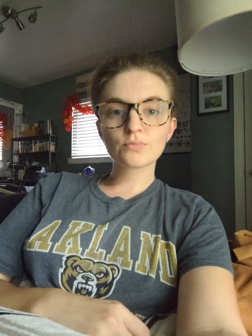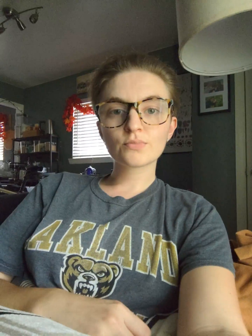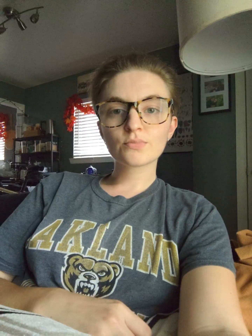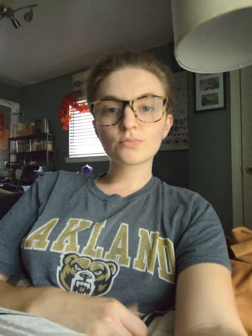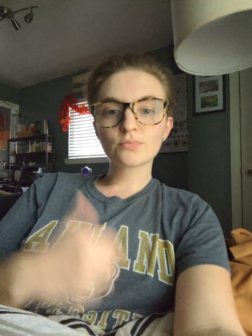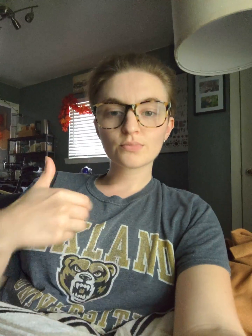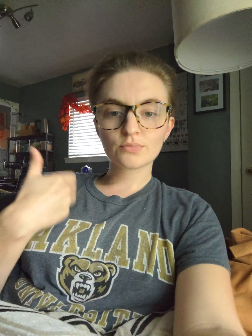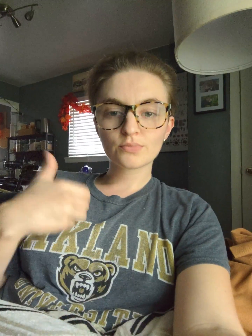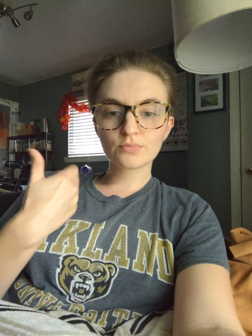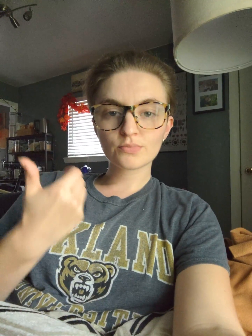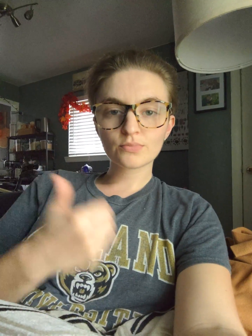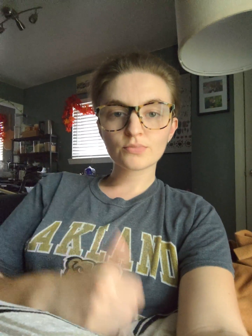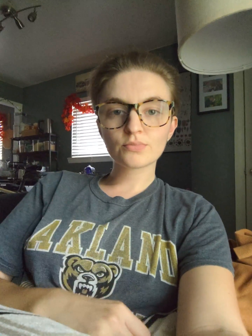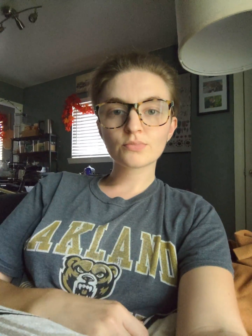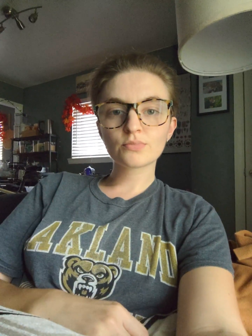monkey